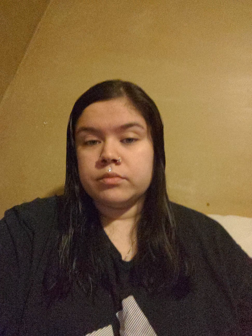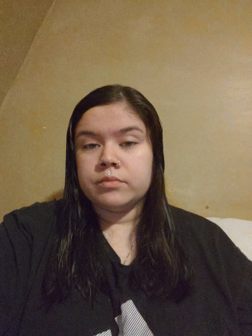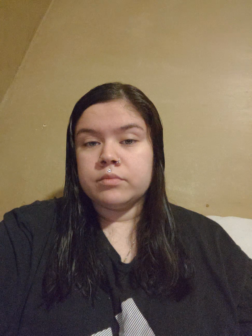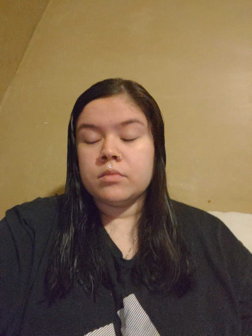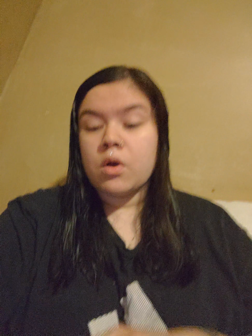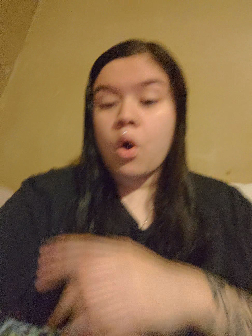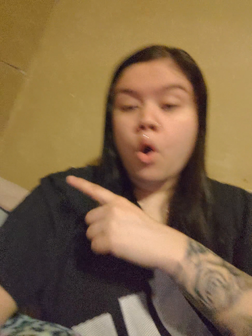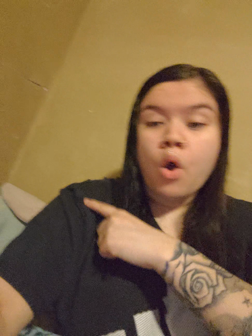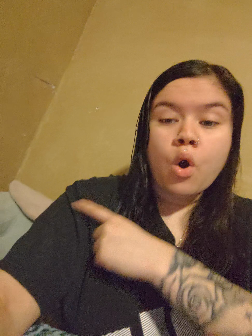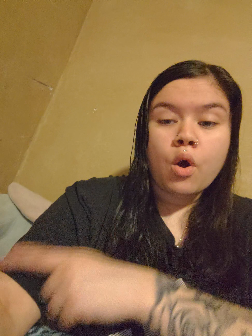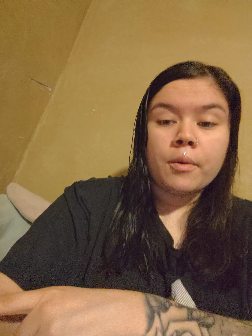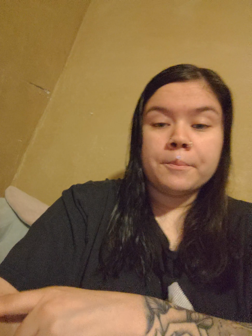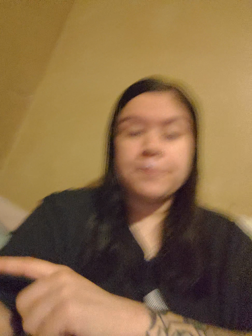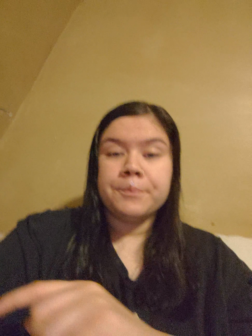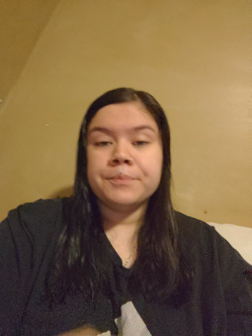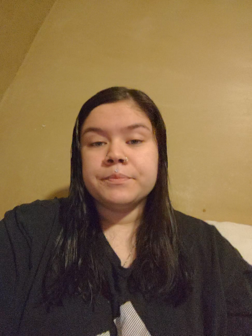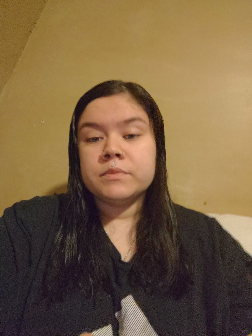arm